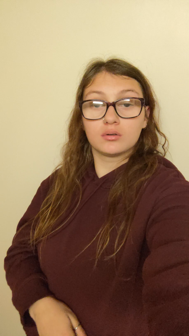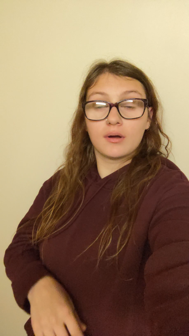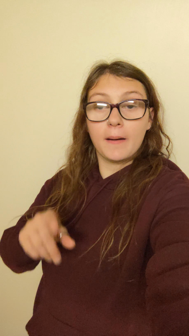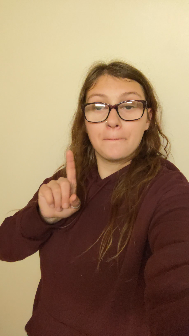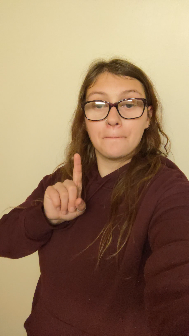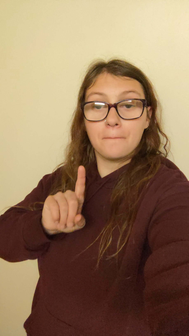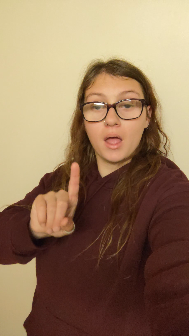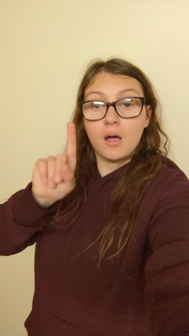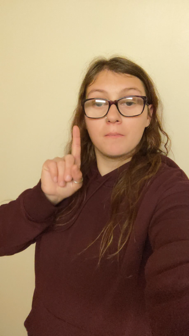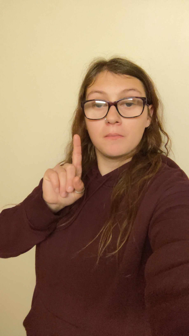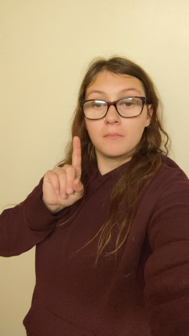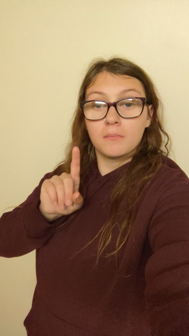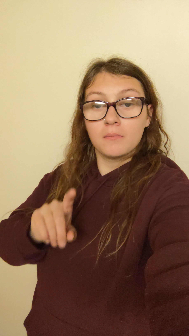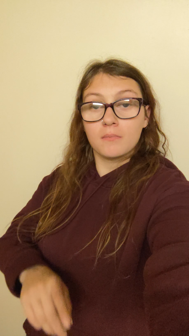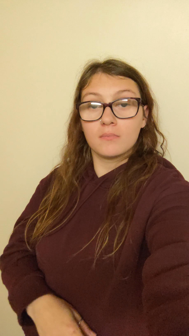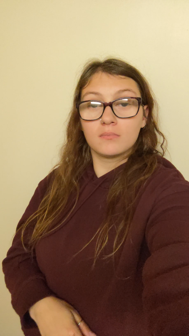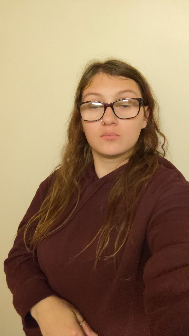bump